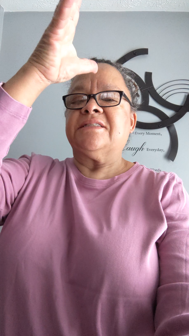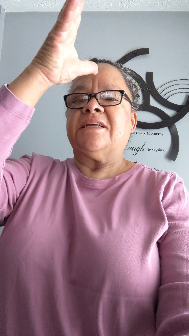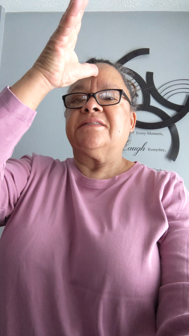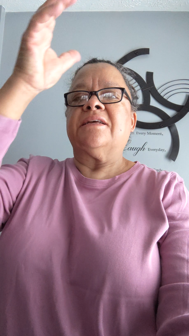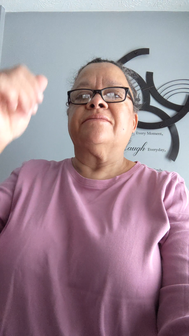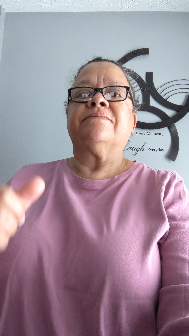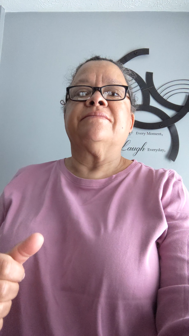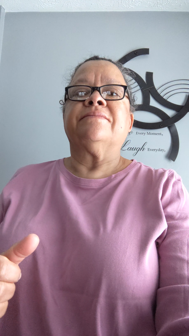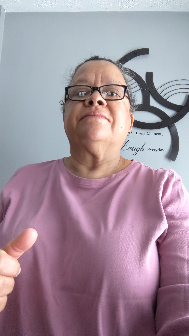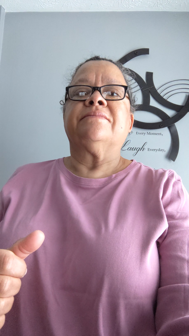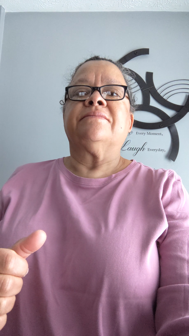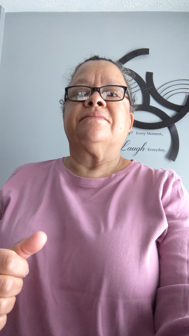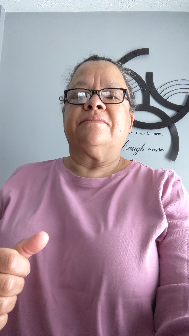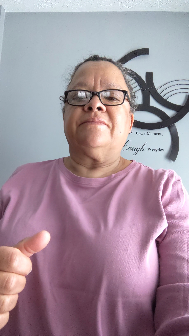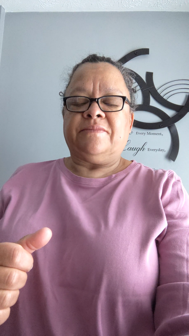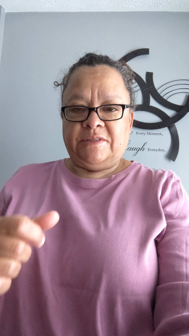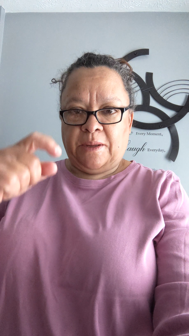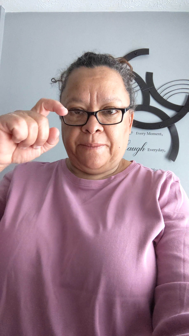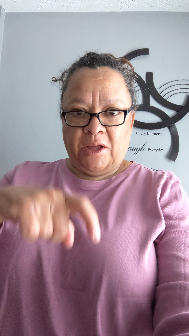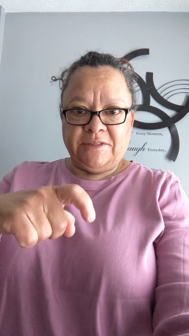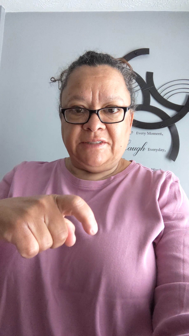must